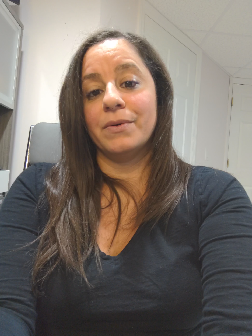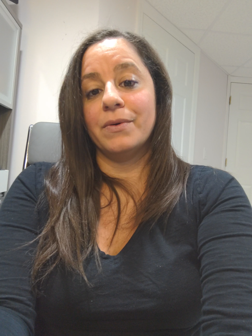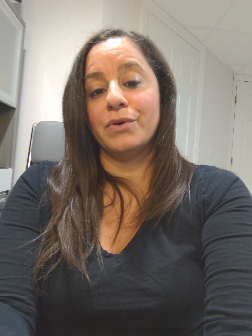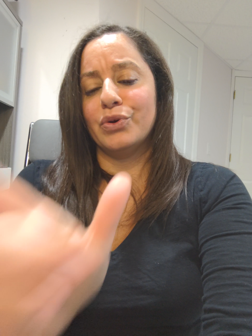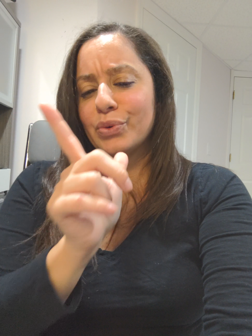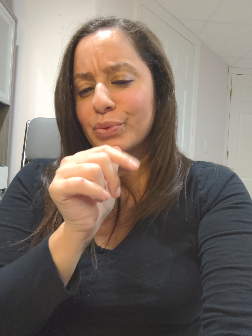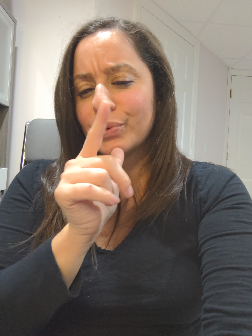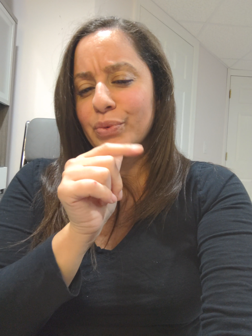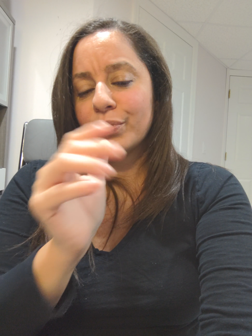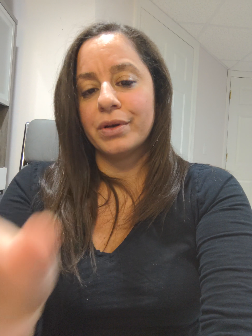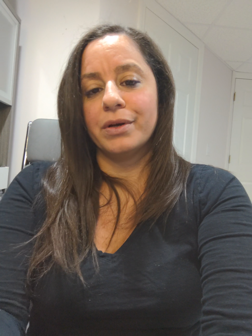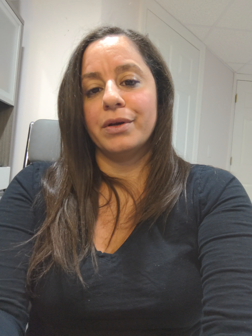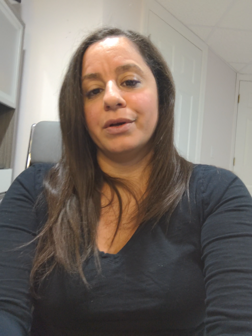who